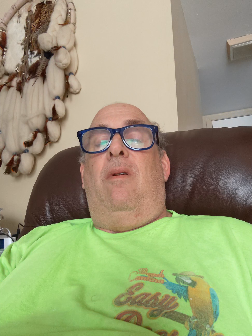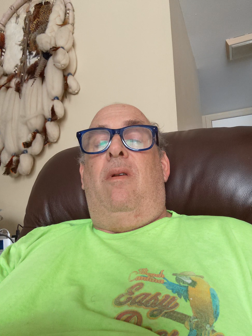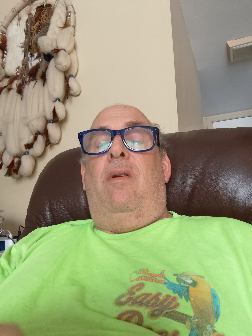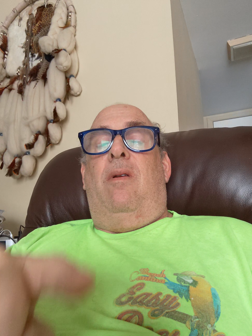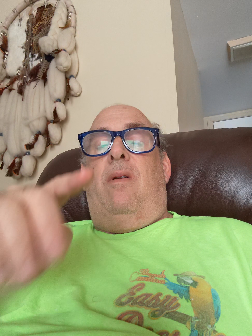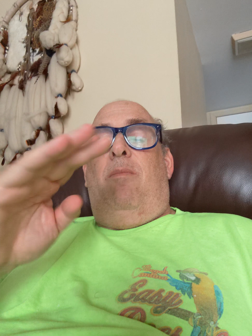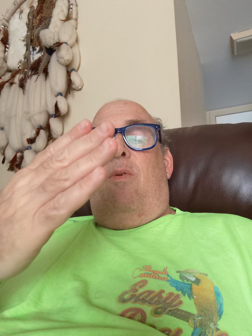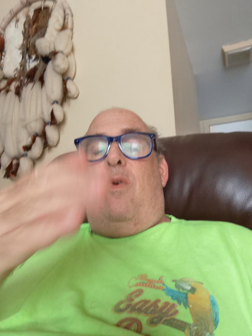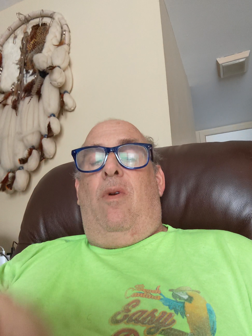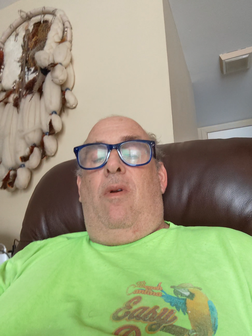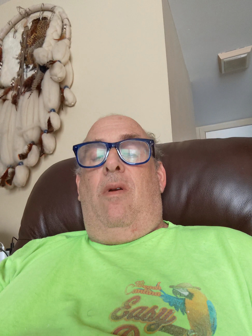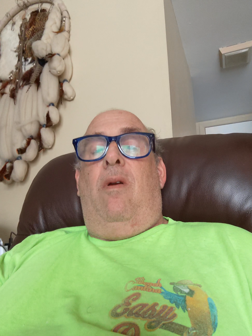book